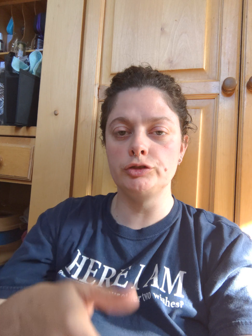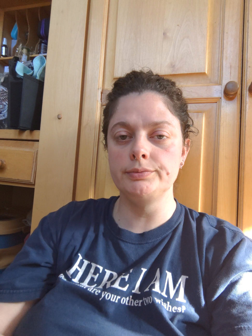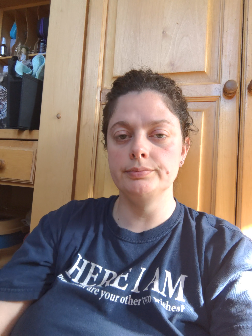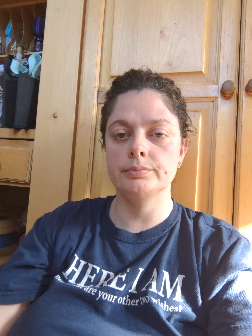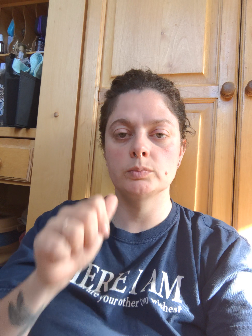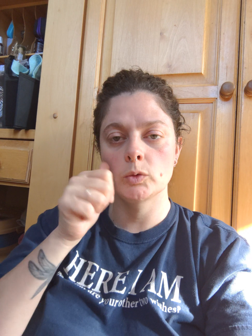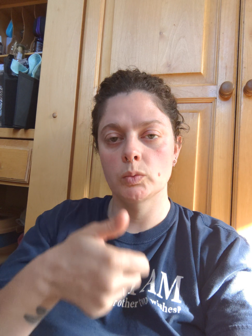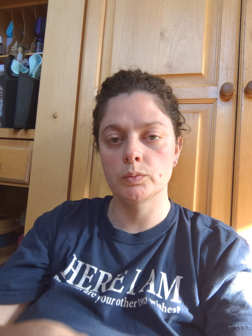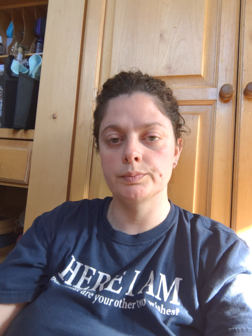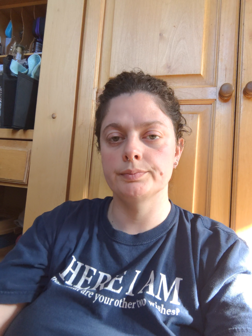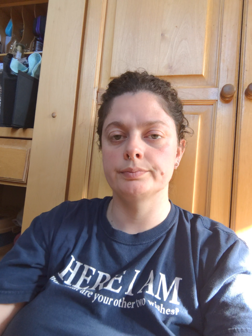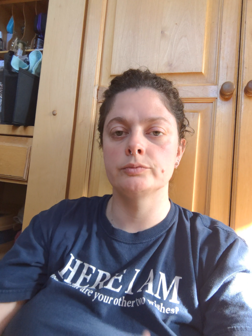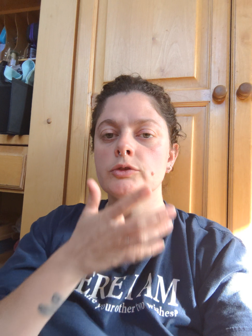tomorrow